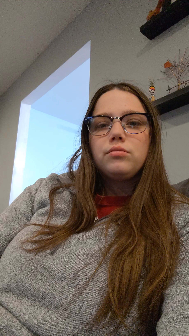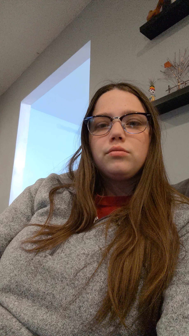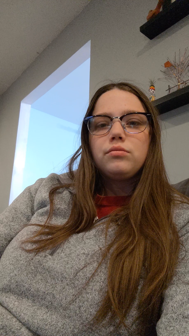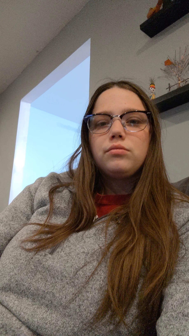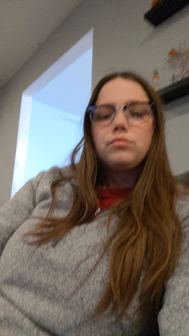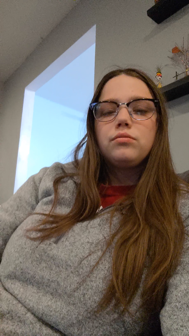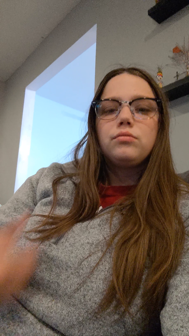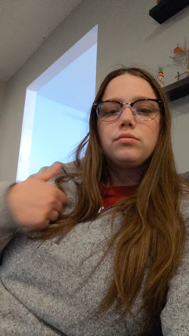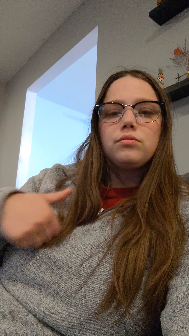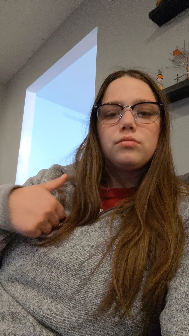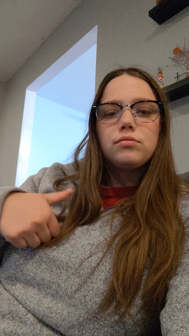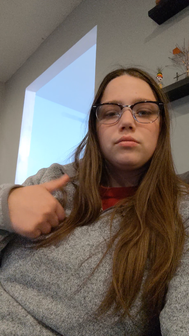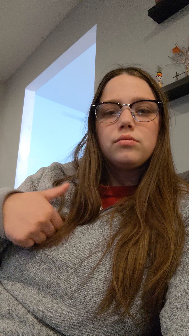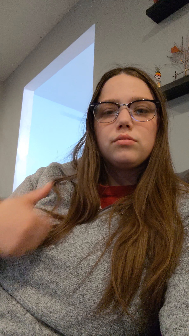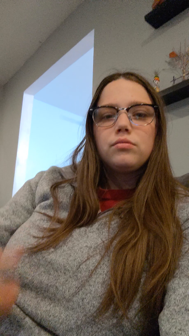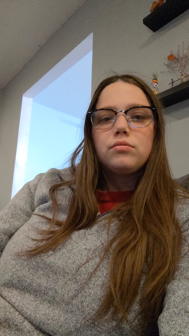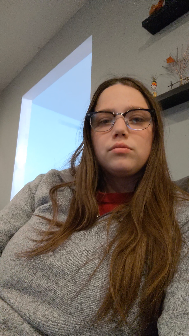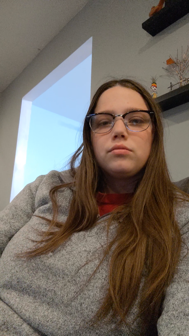bathtub